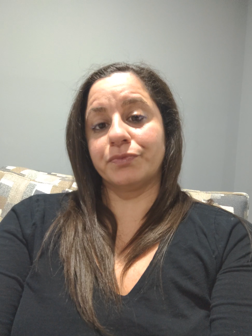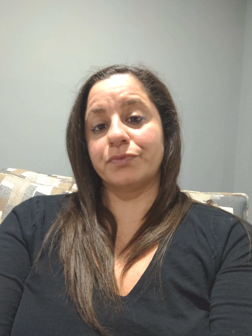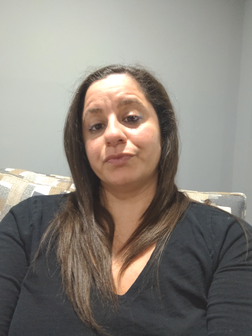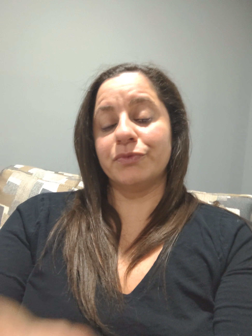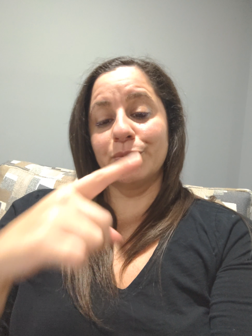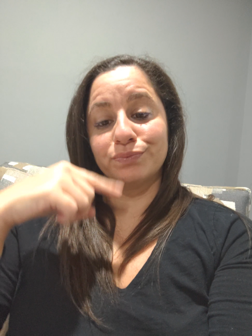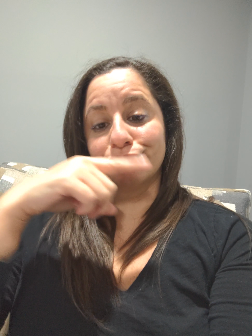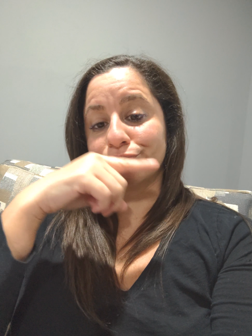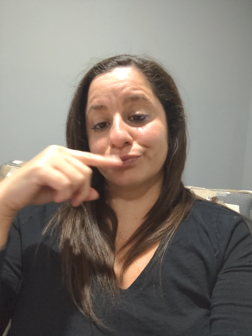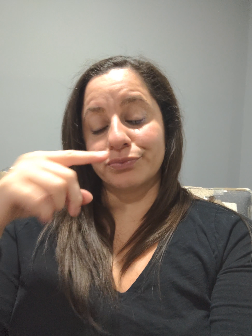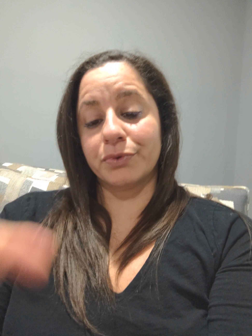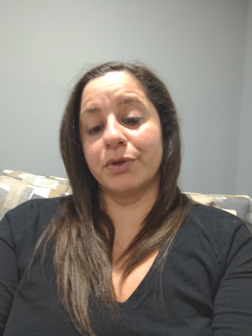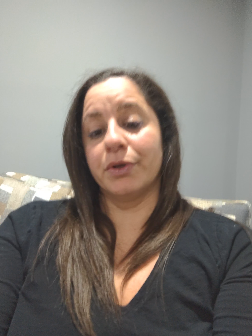toothbrush